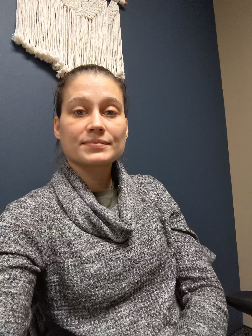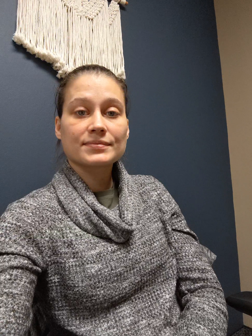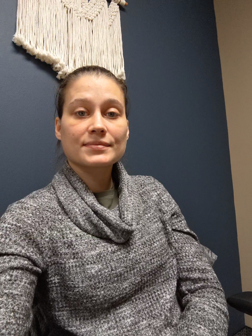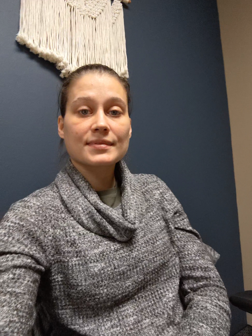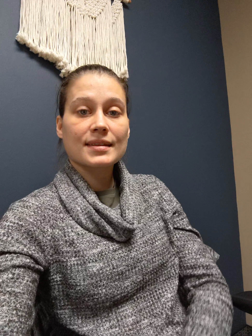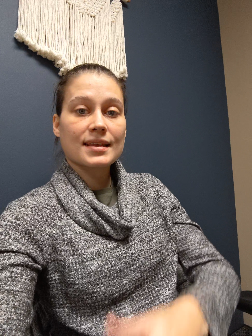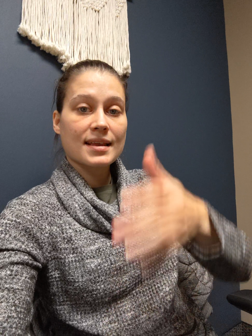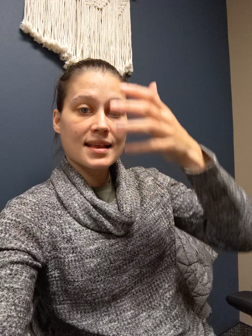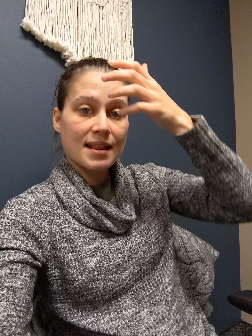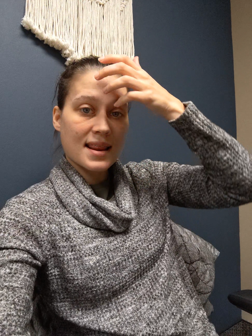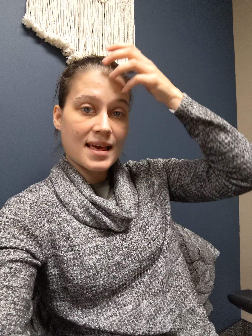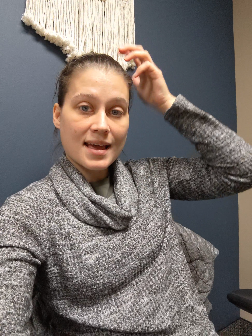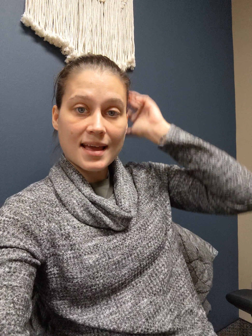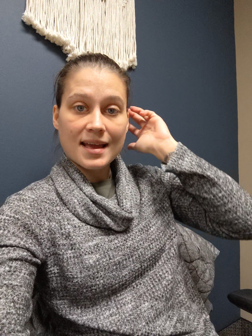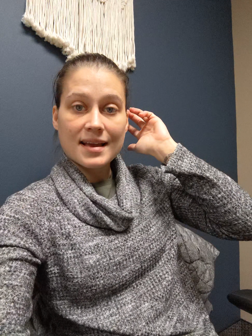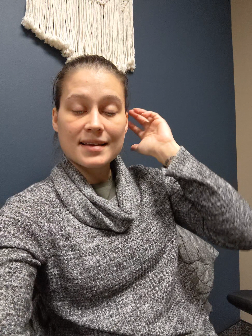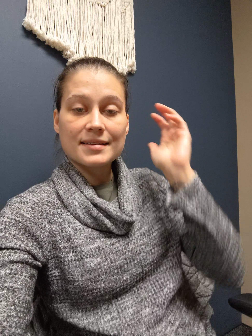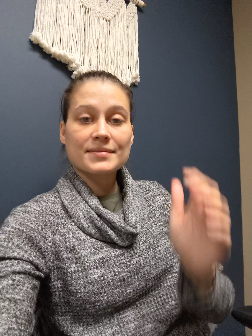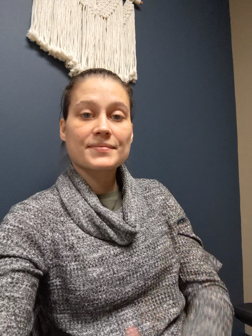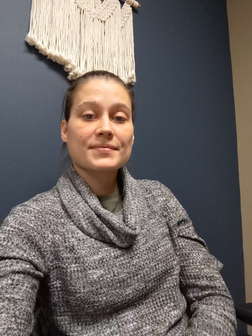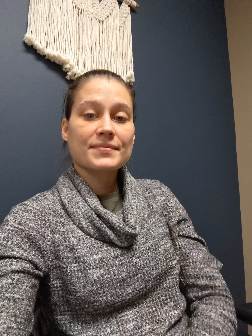lion